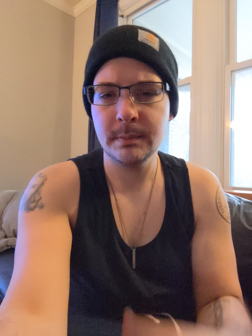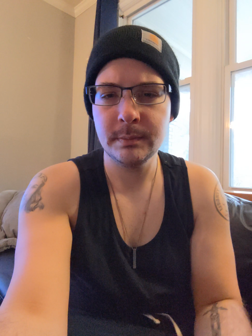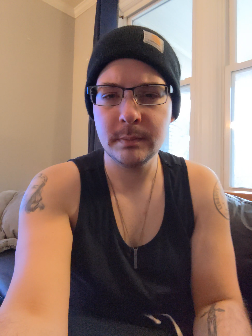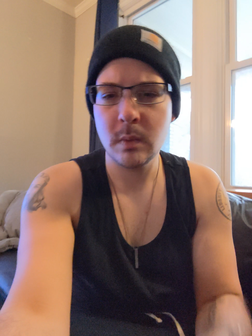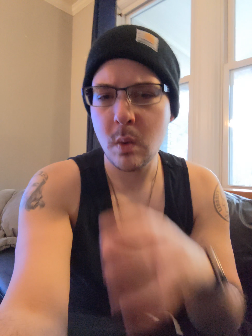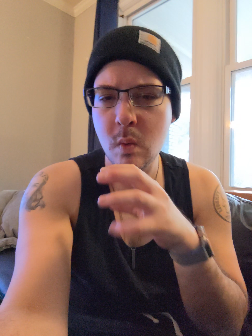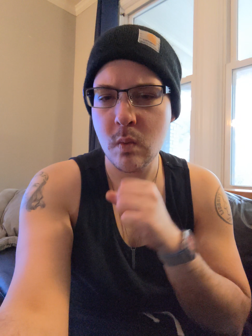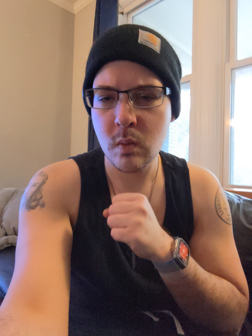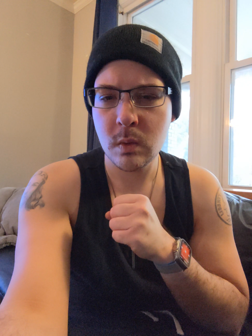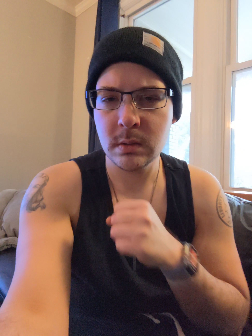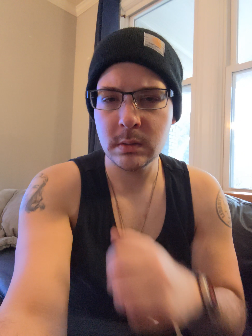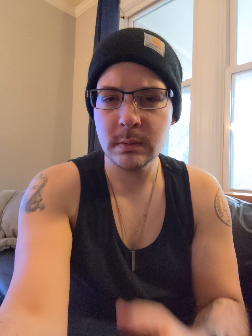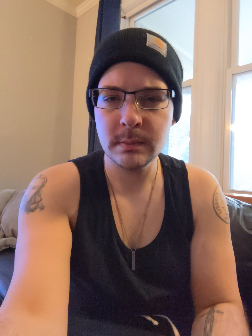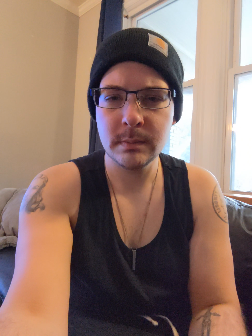old